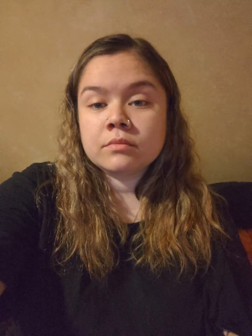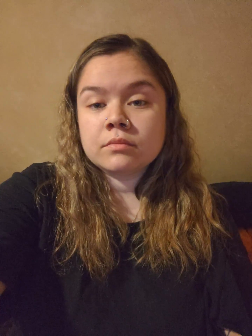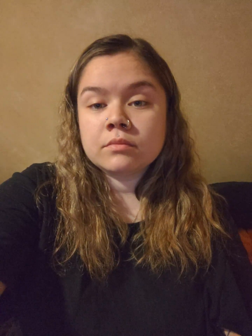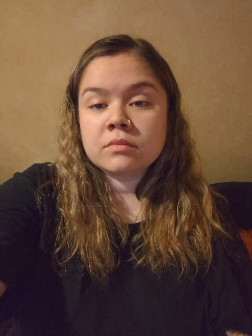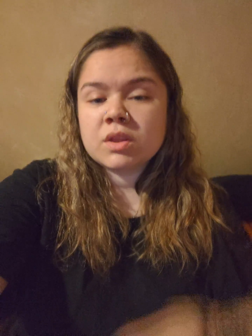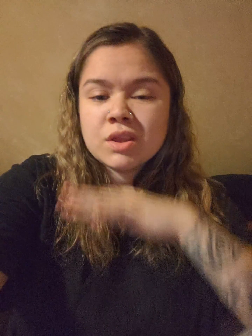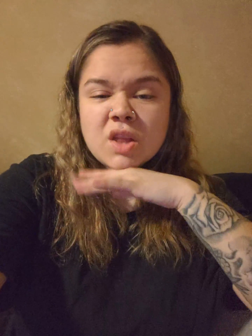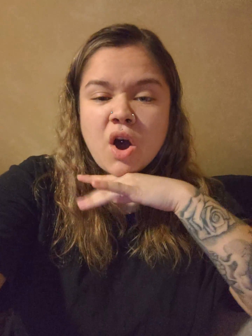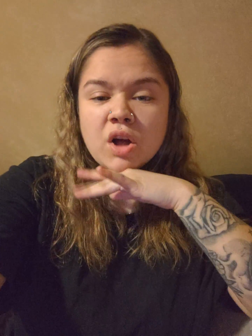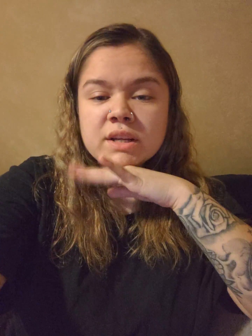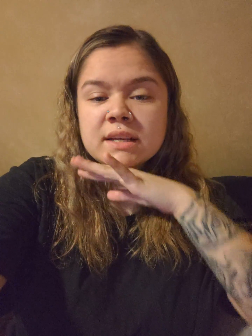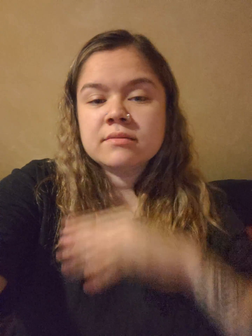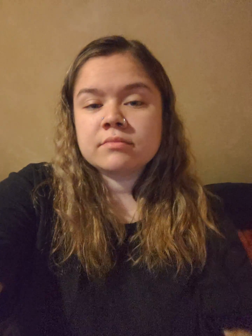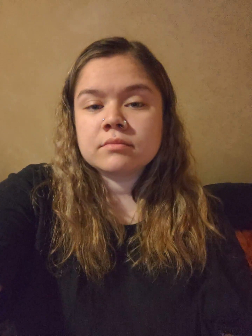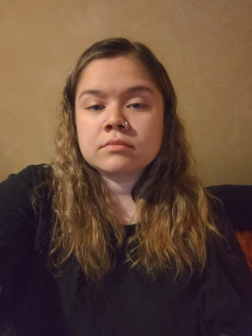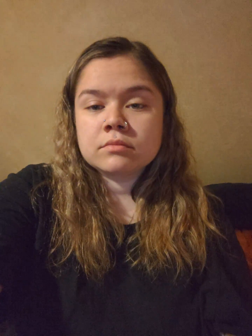naughty